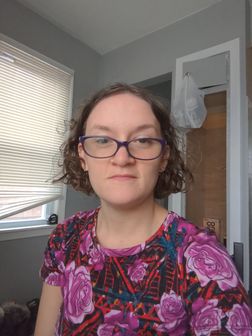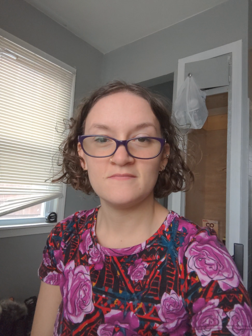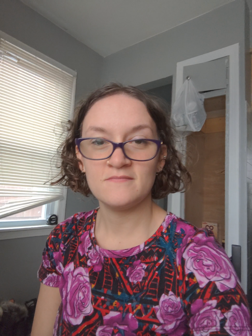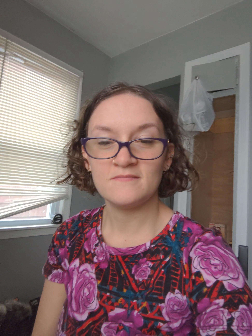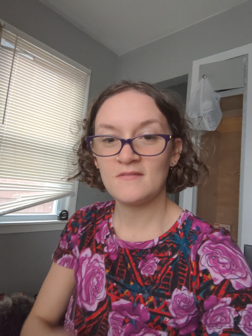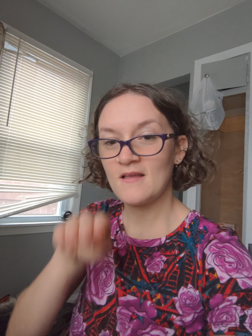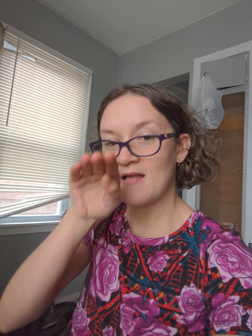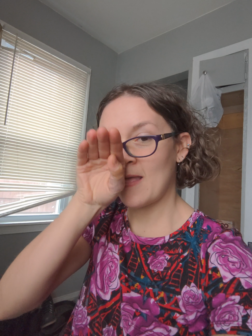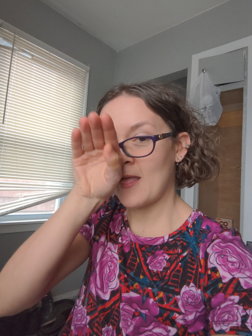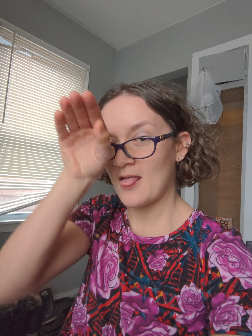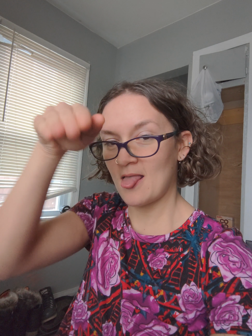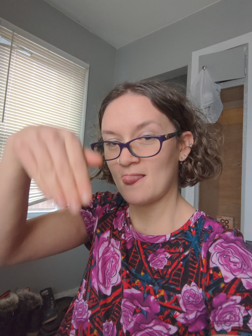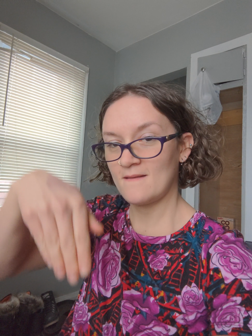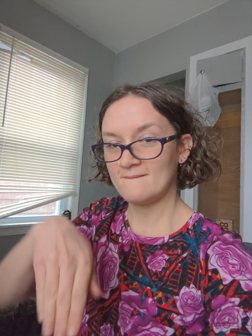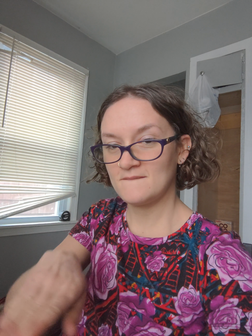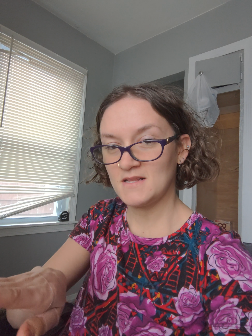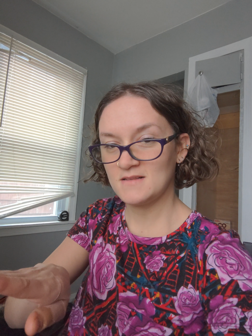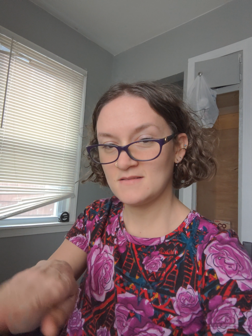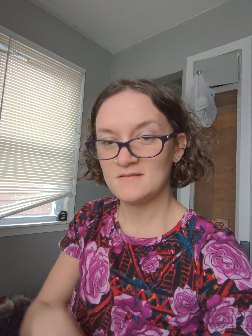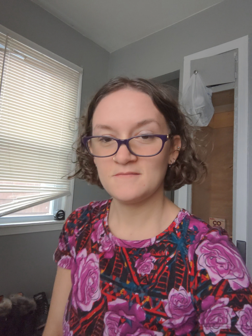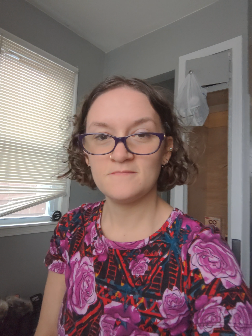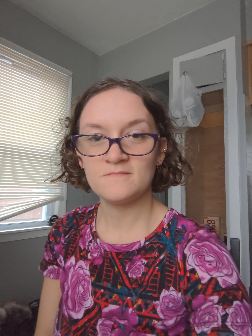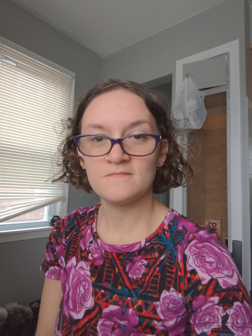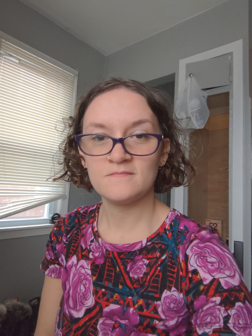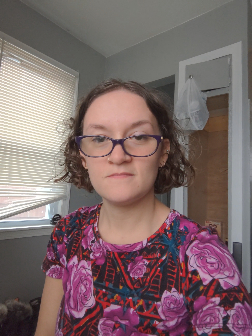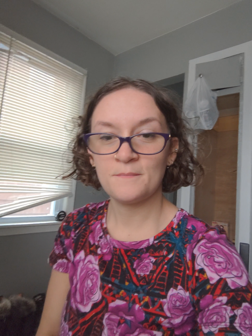elephant